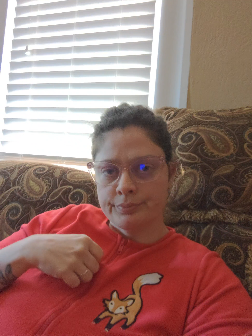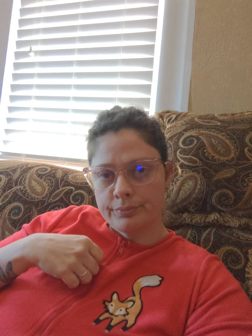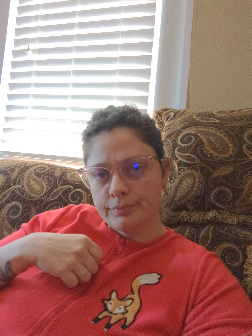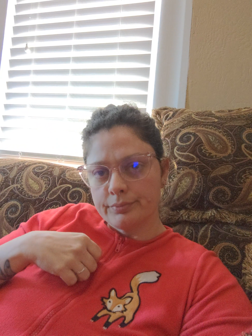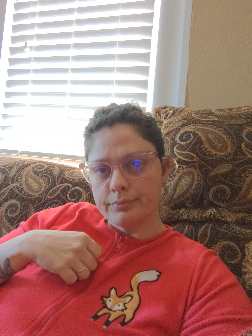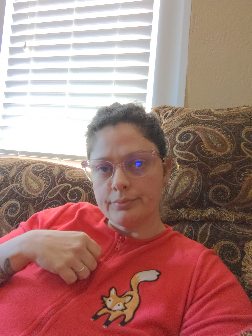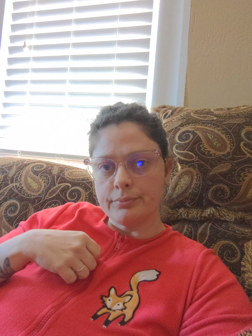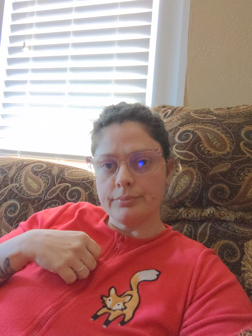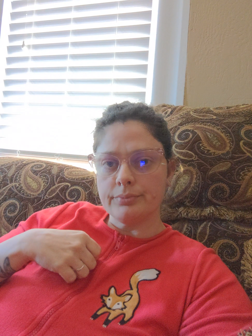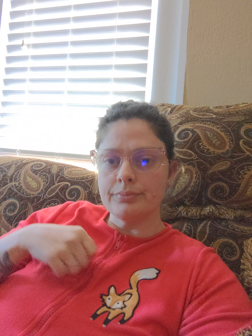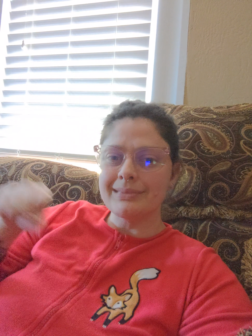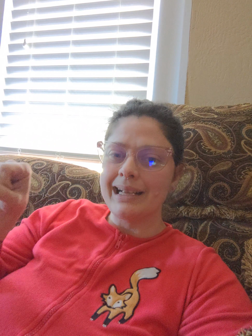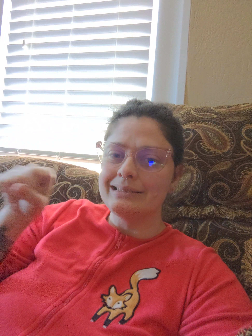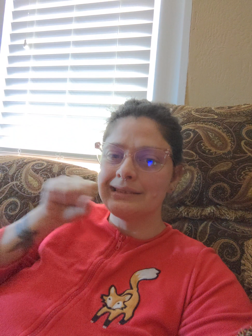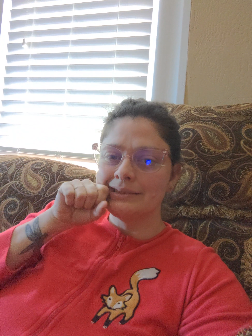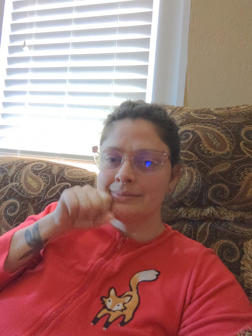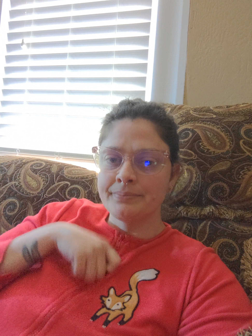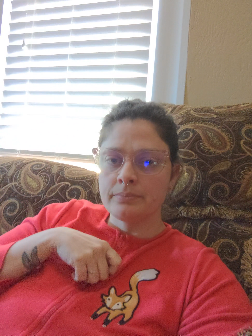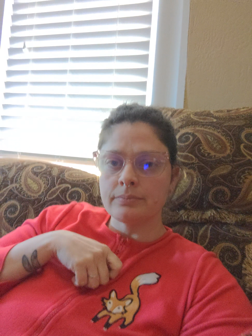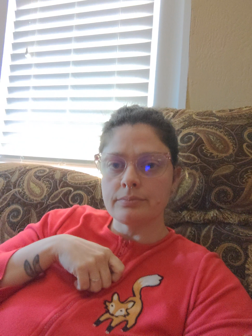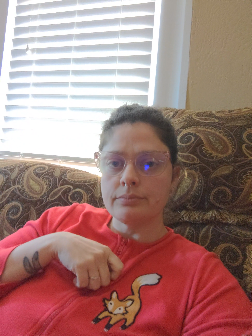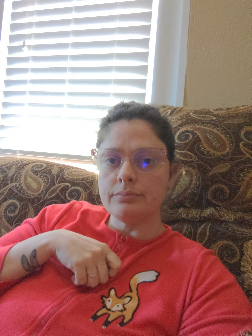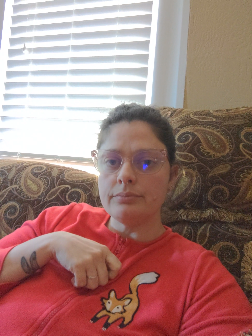carrot